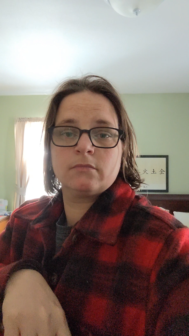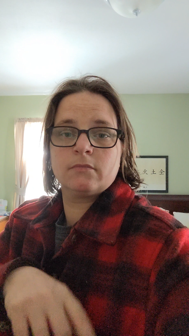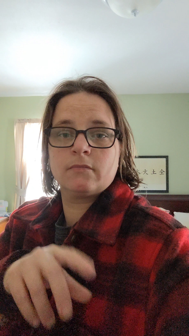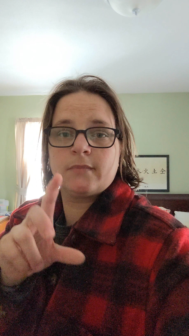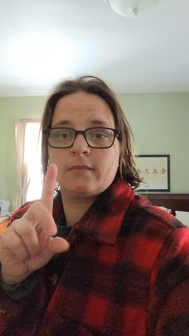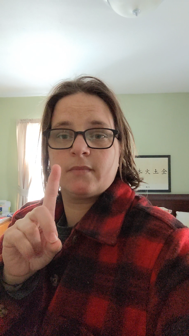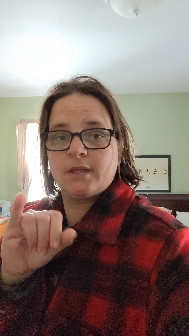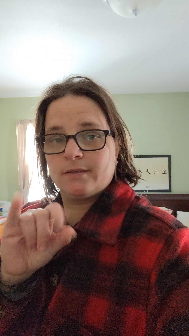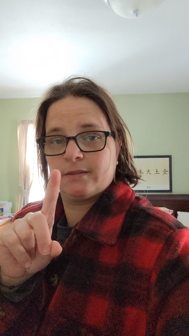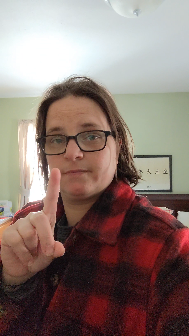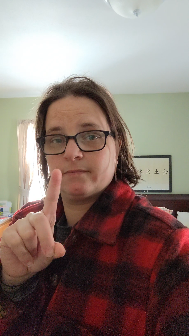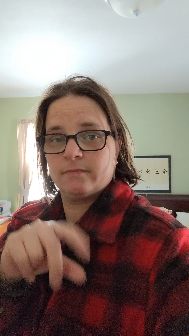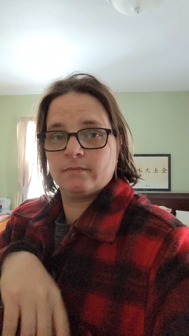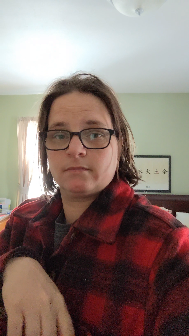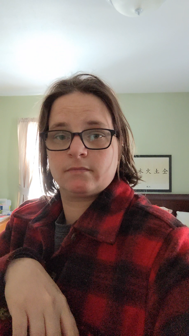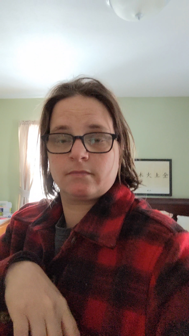did